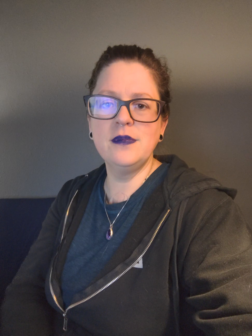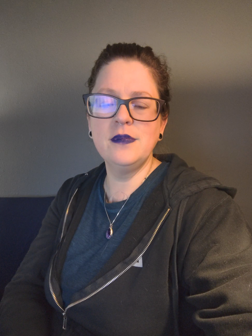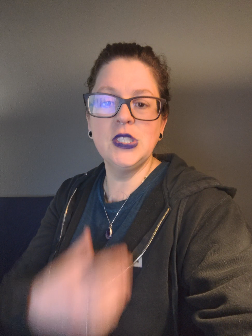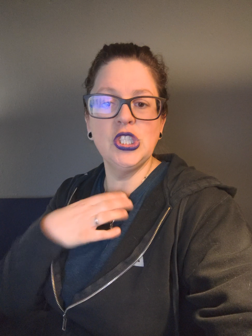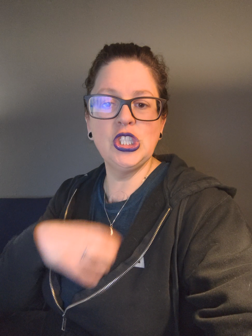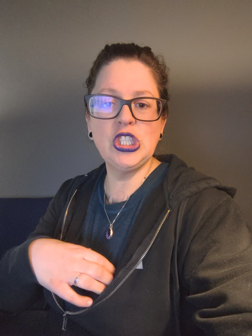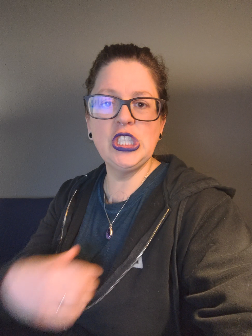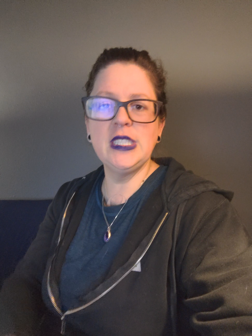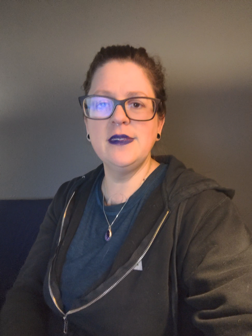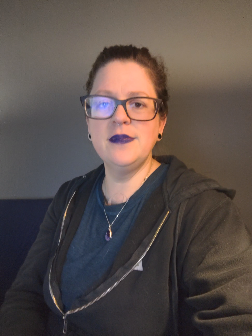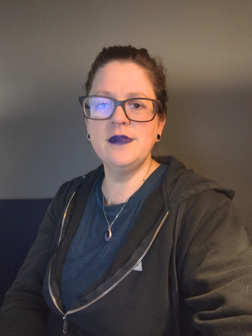hungry